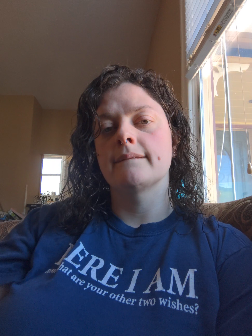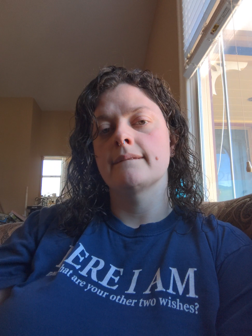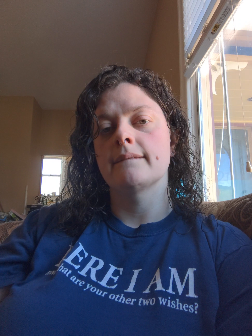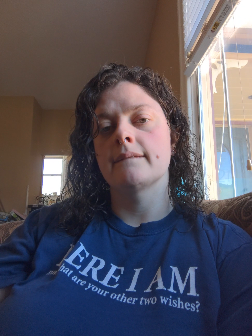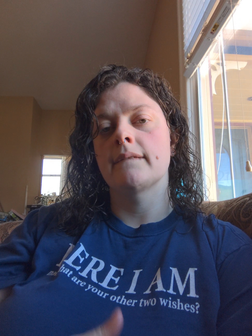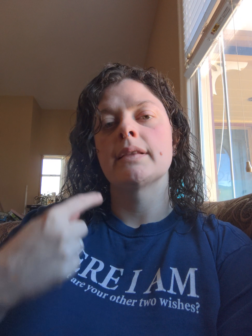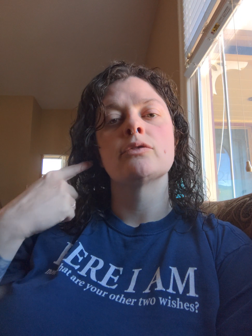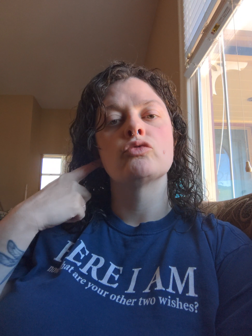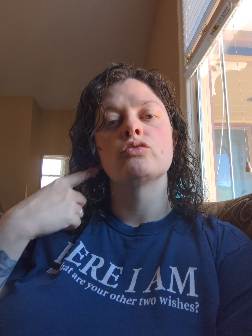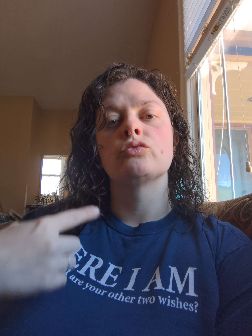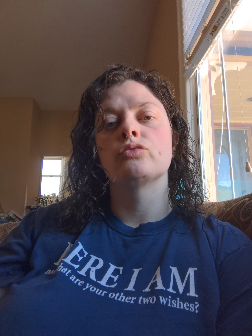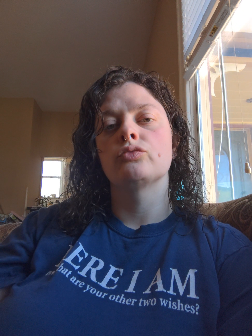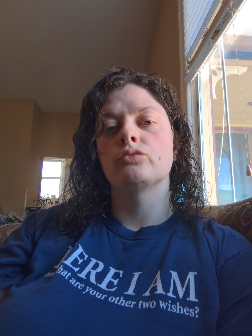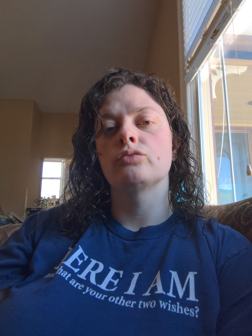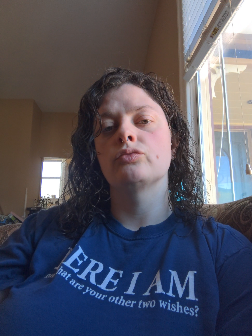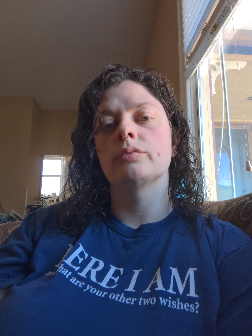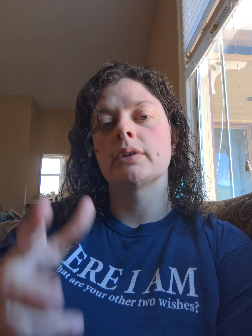hear